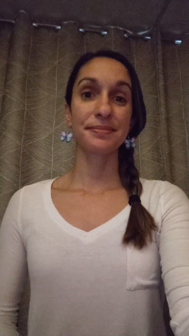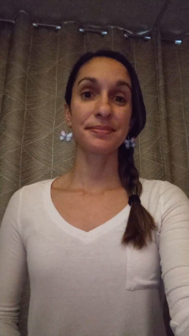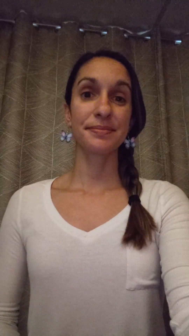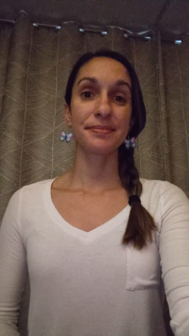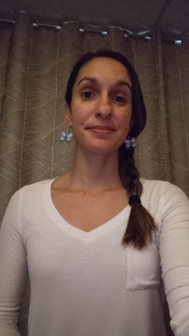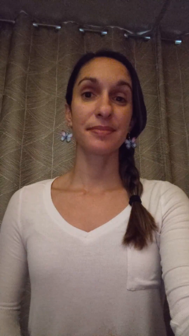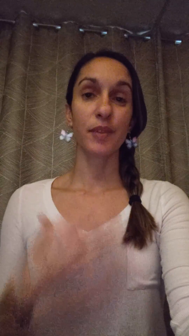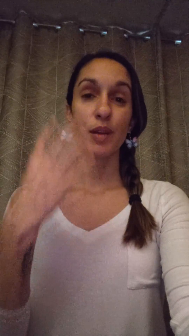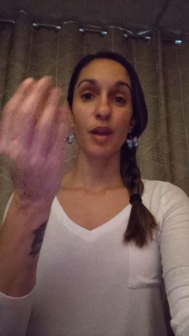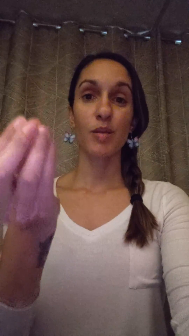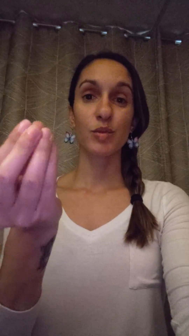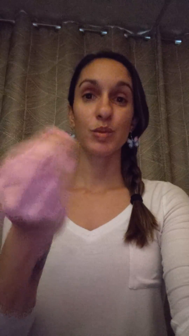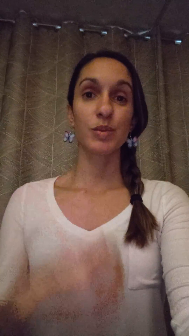got to